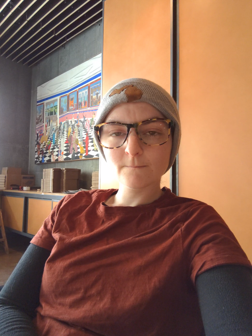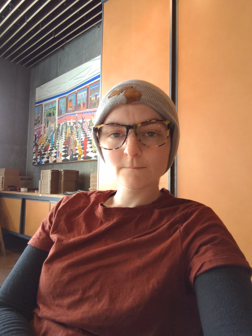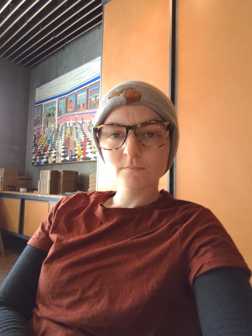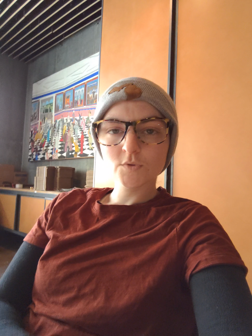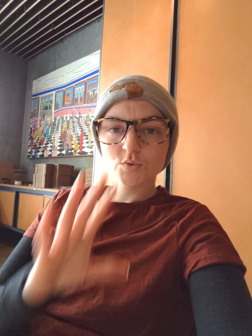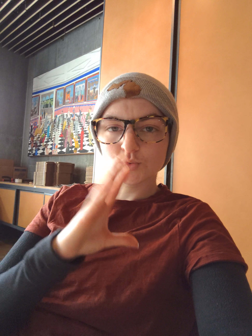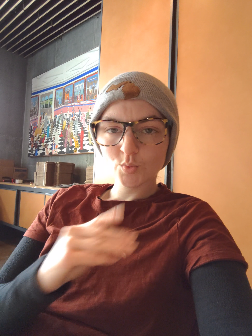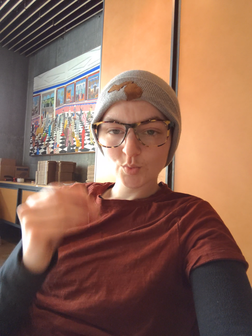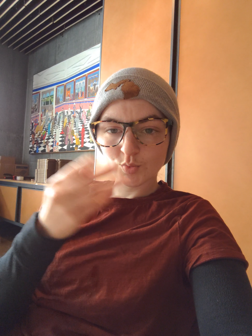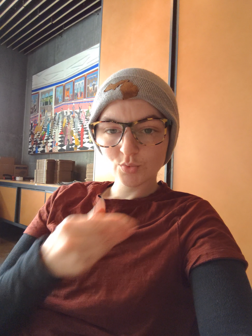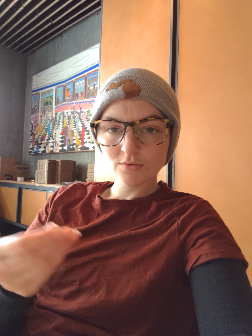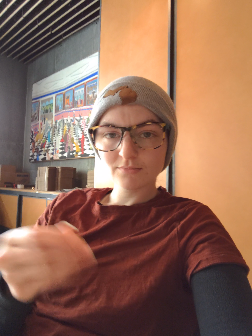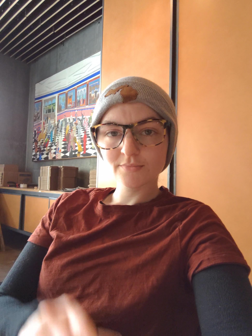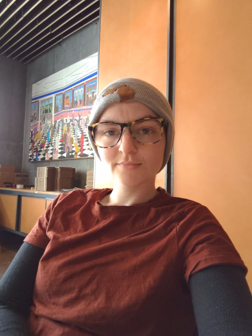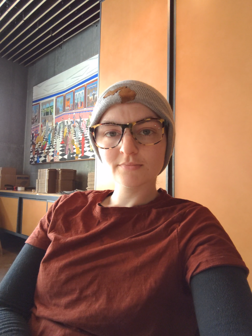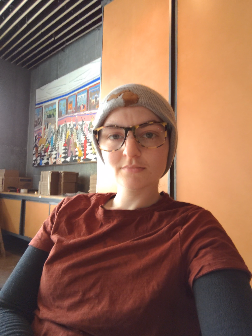story